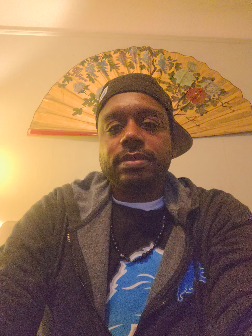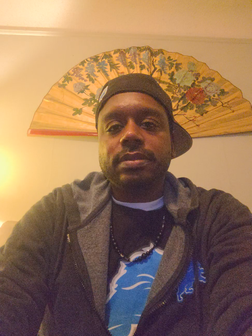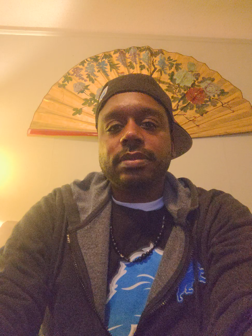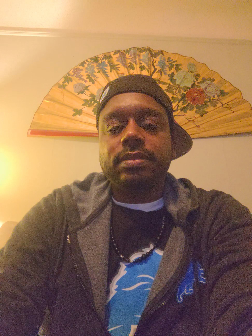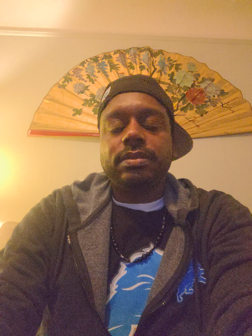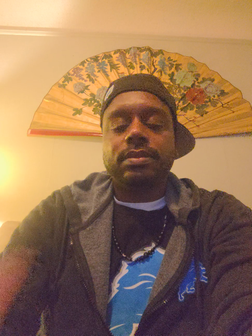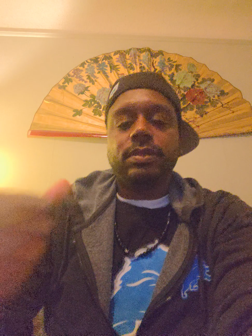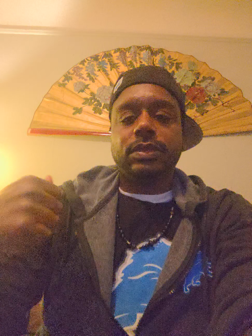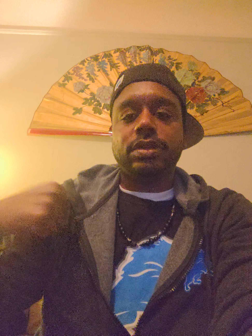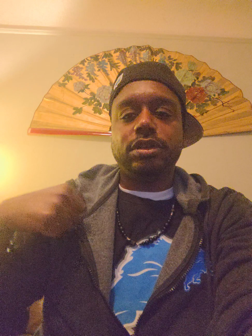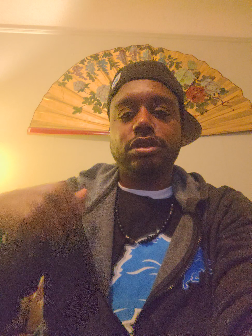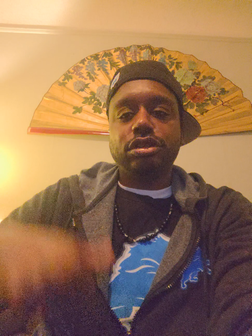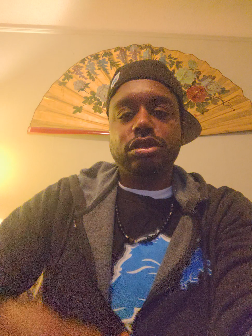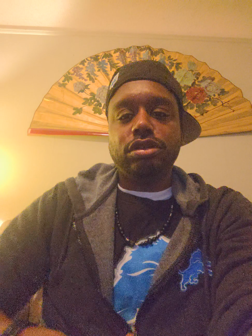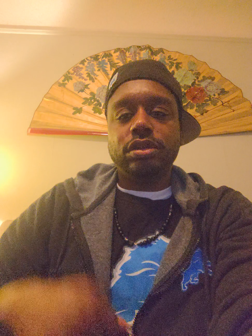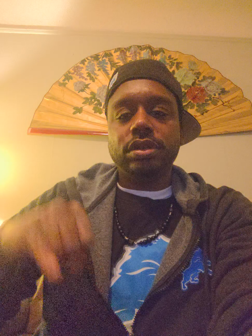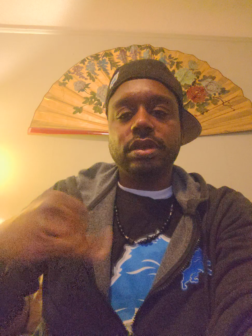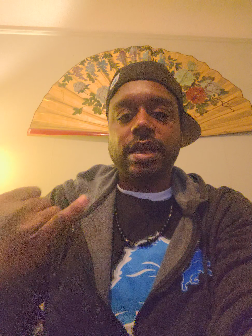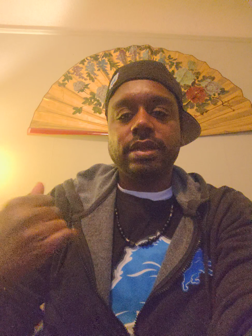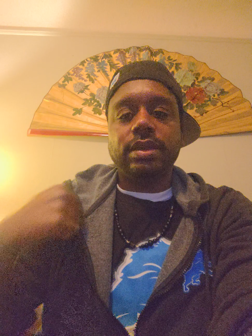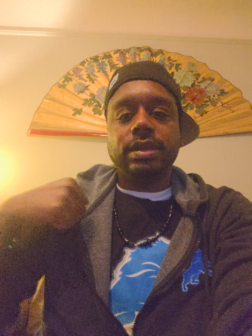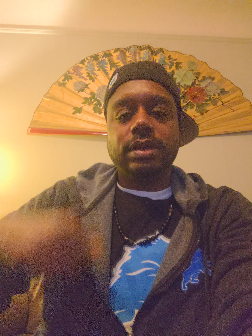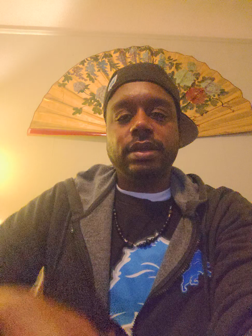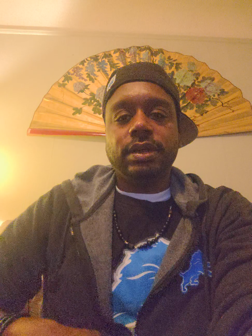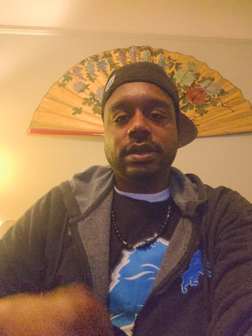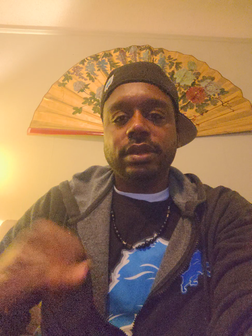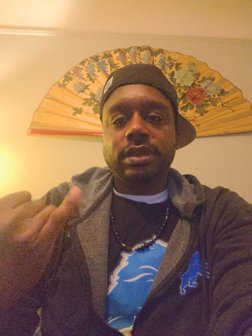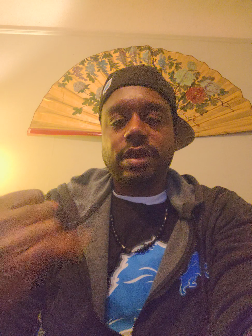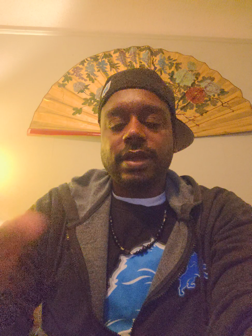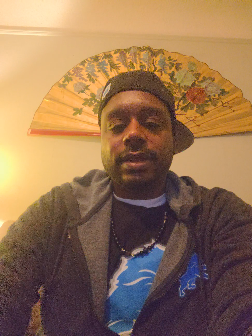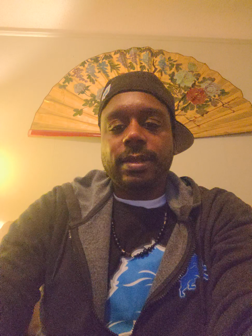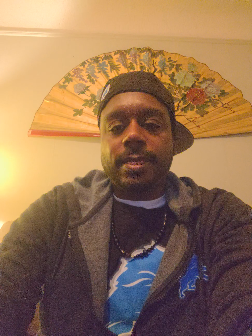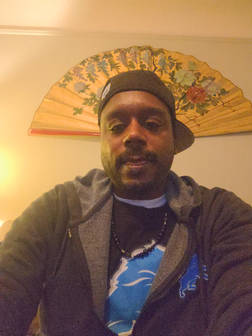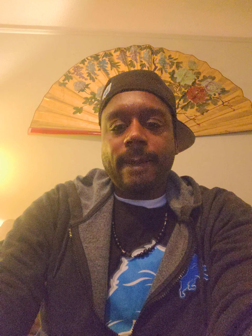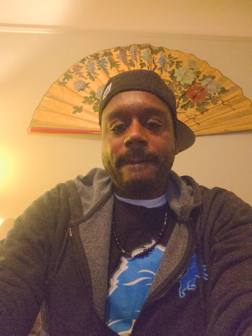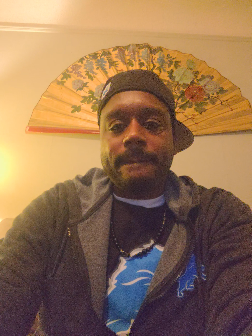jacket